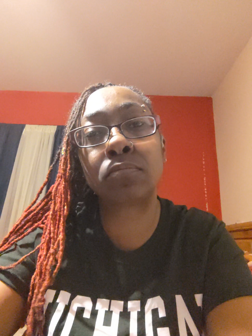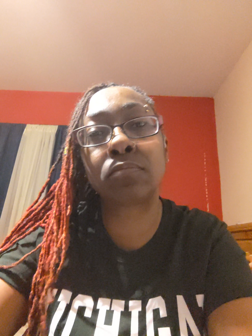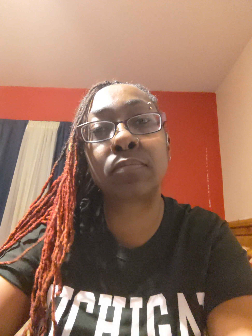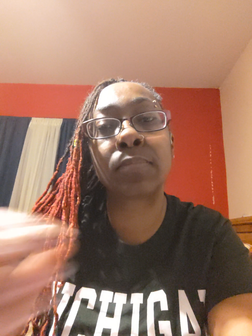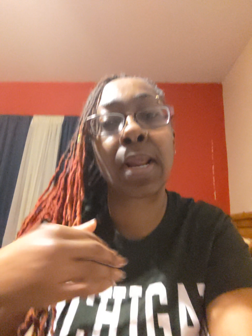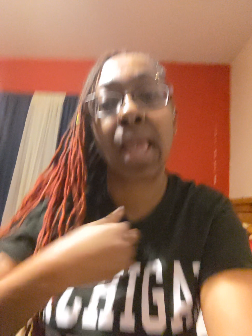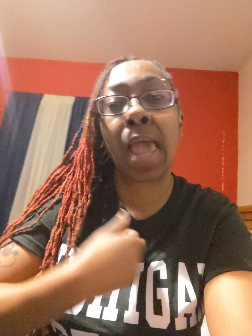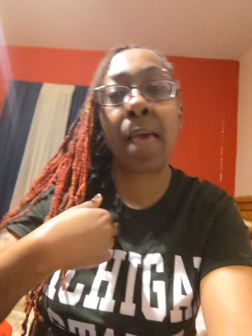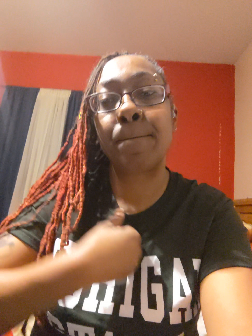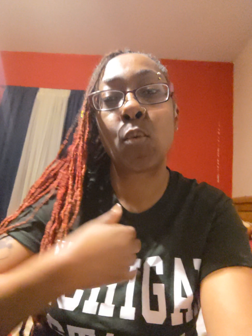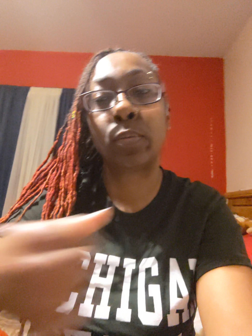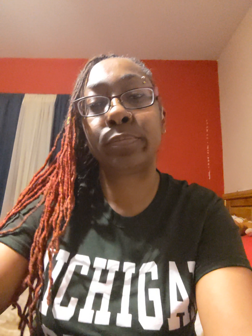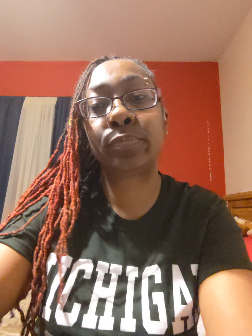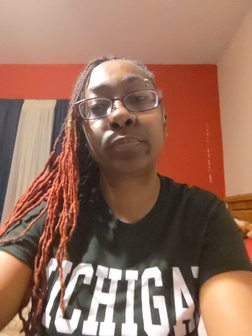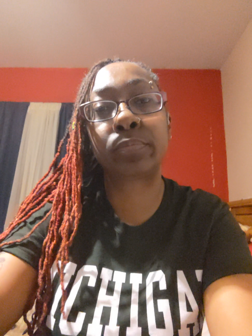animal